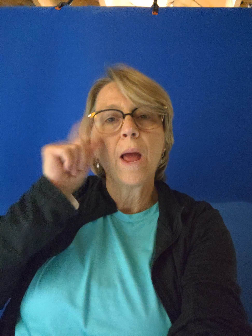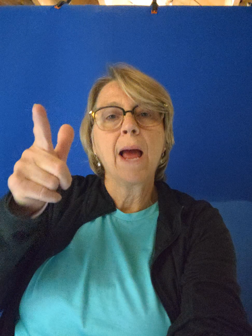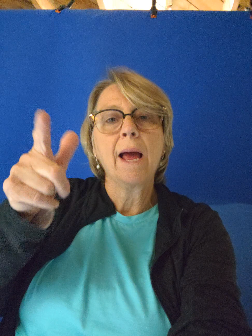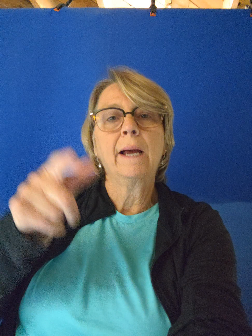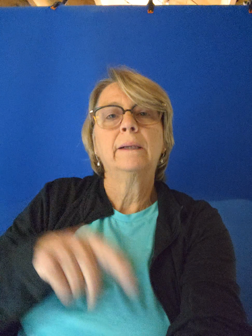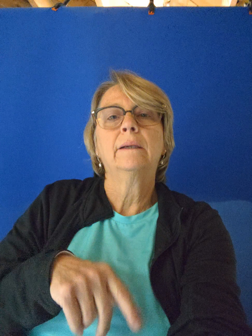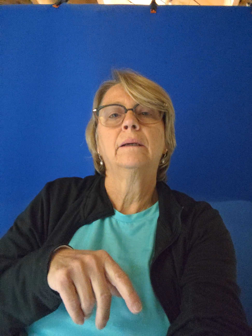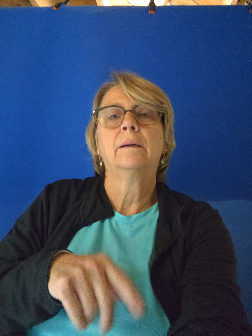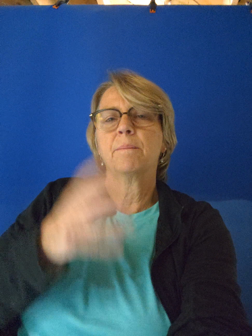wake